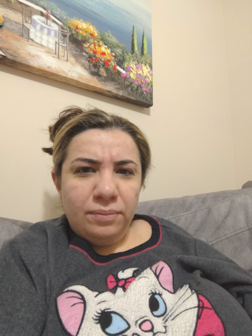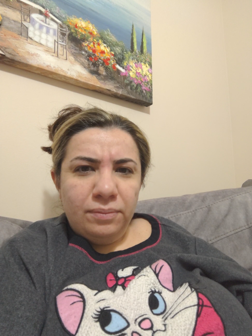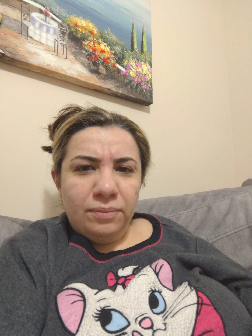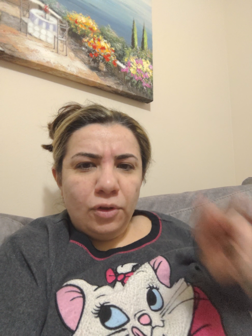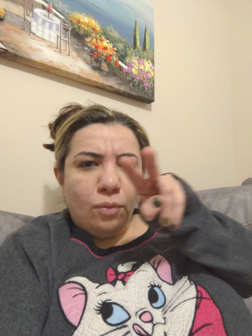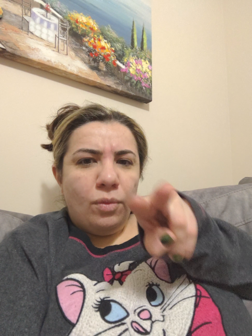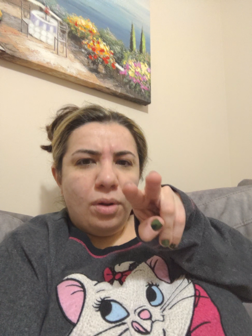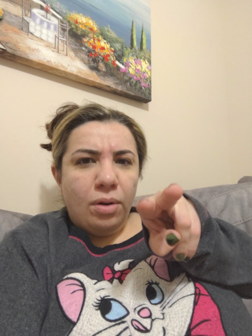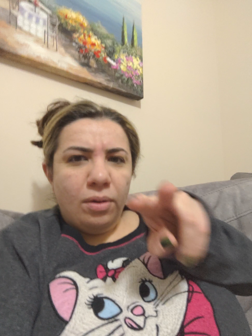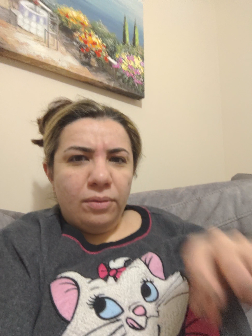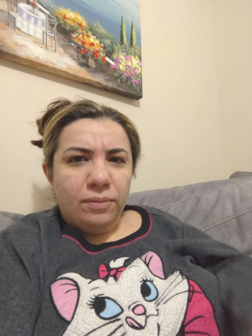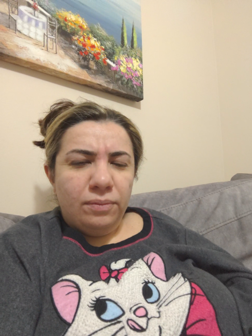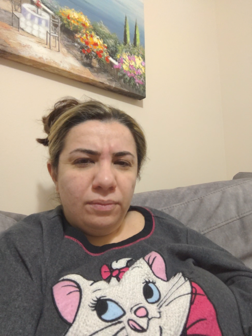look